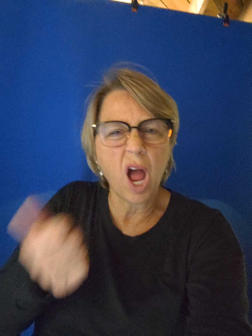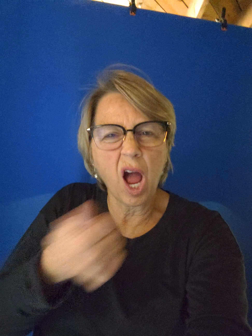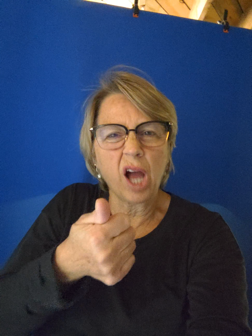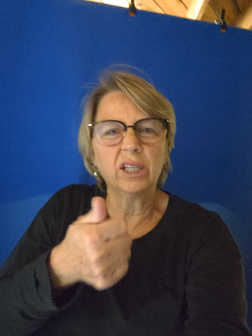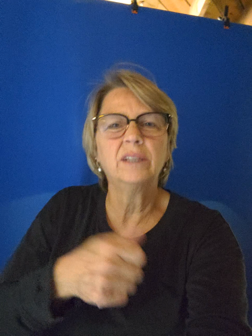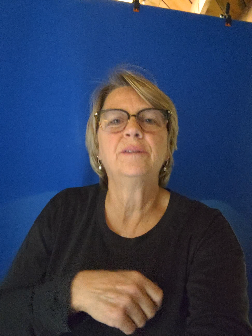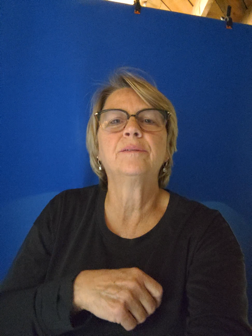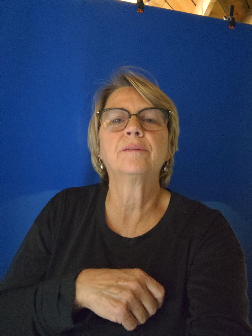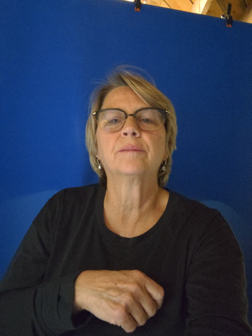hide